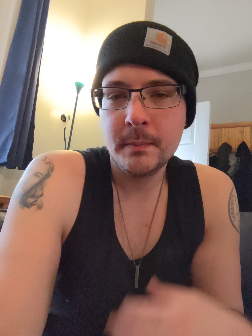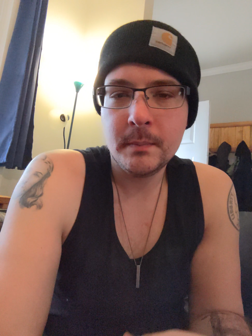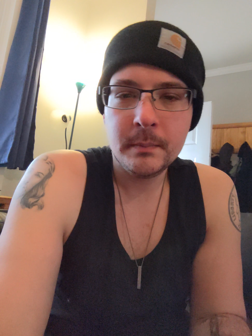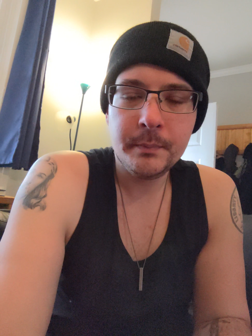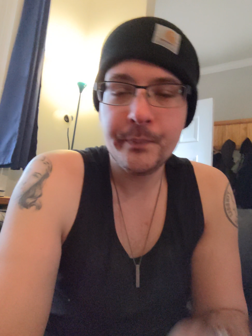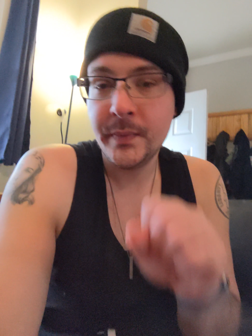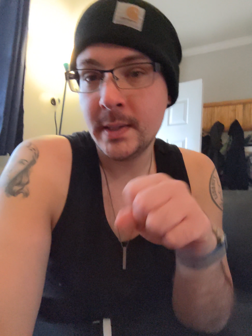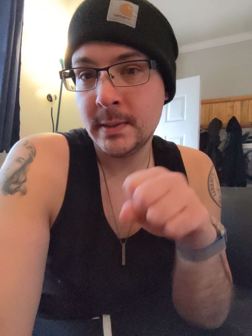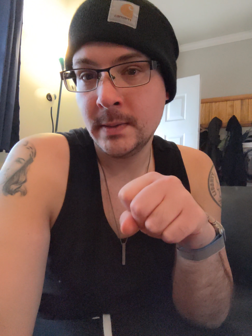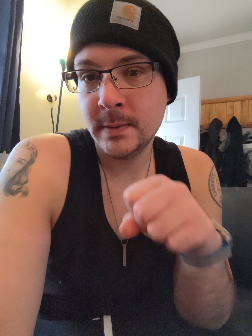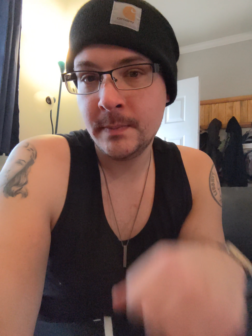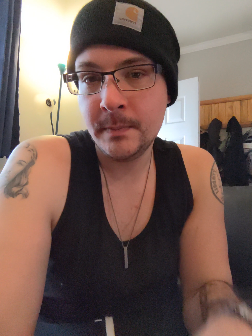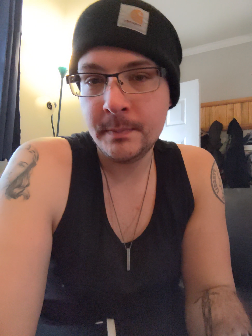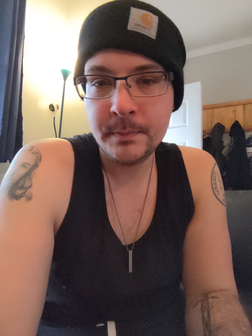yes